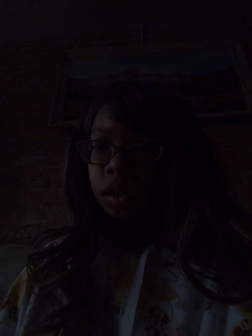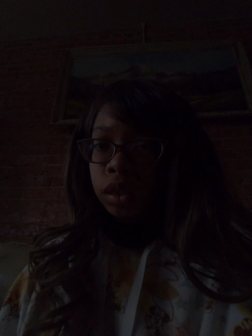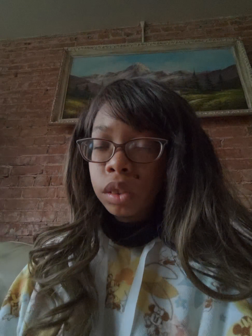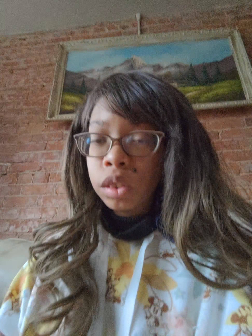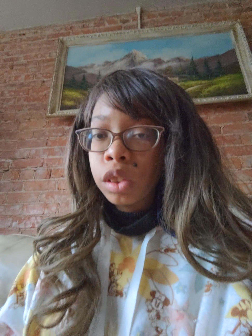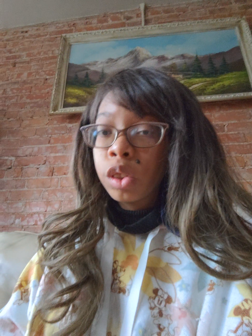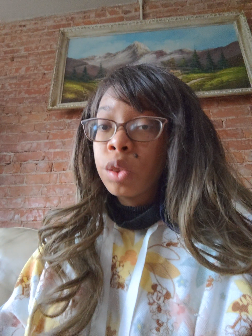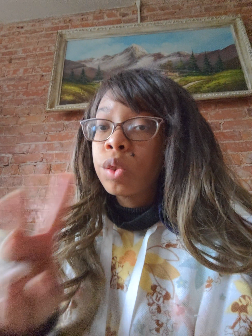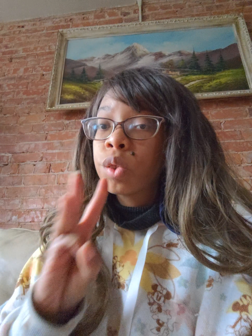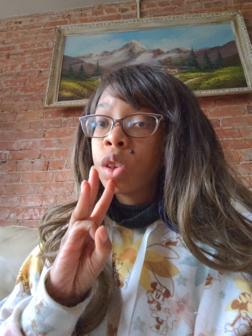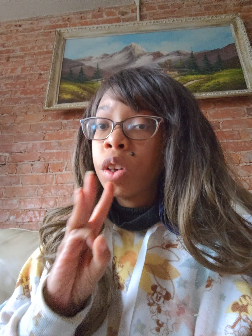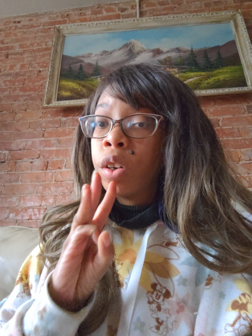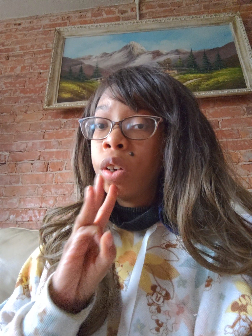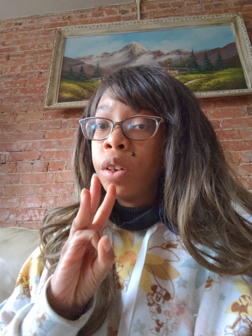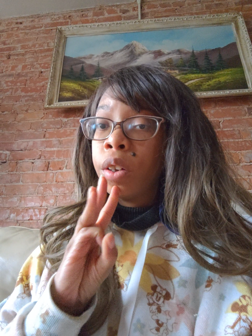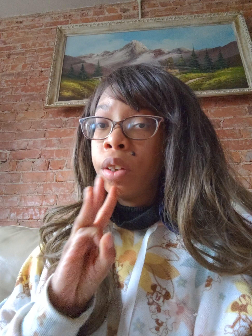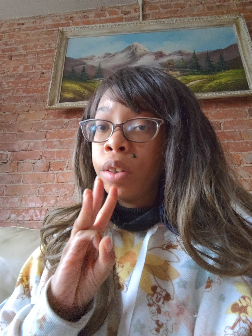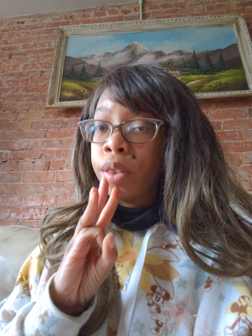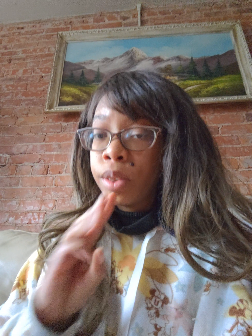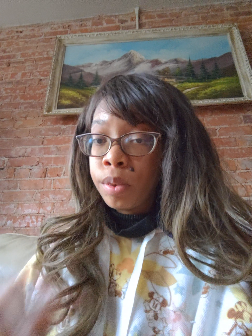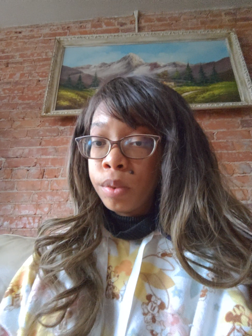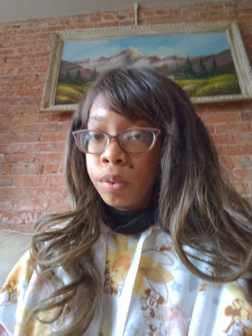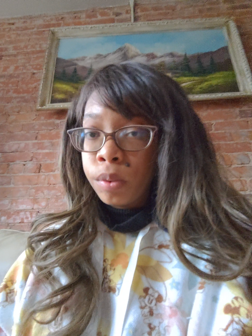water